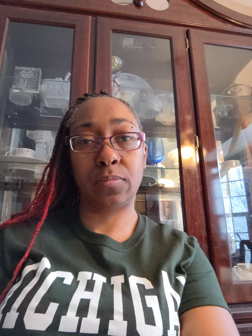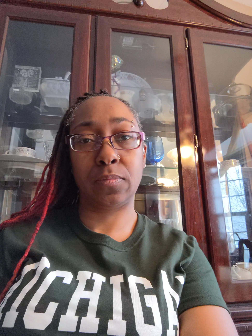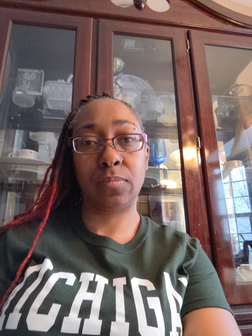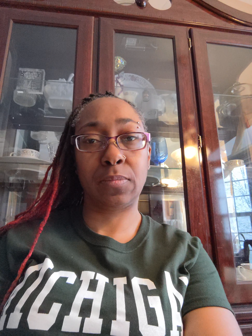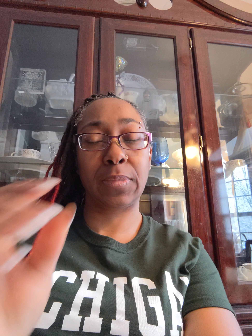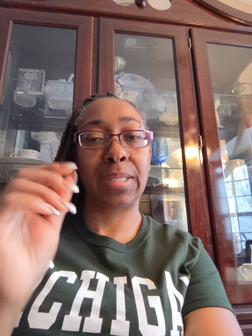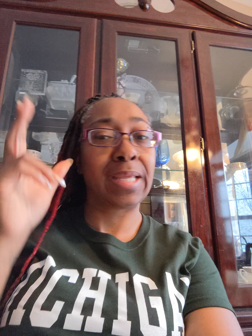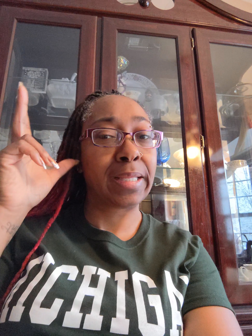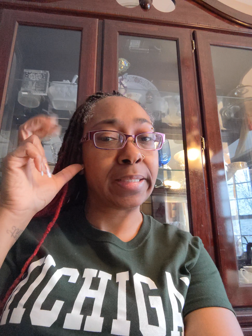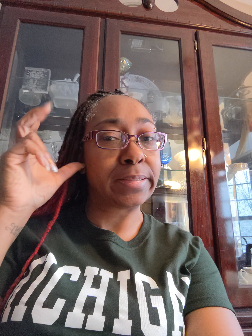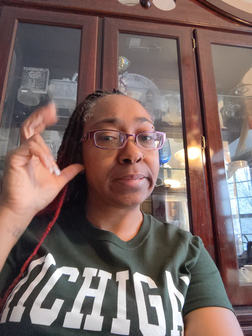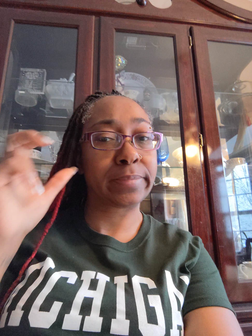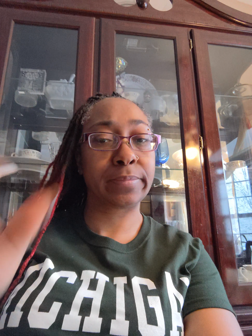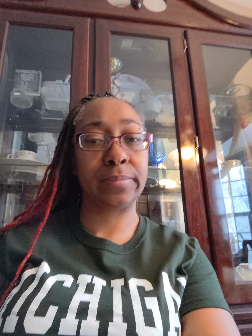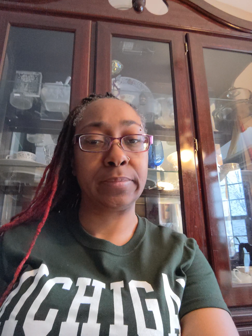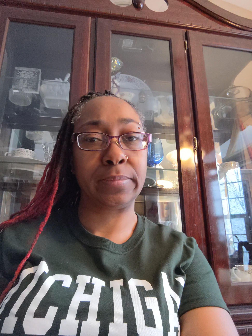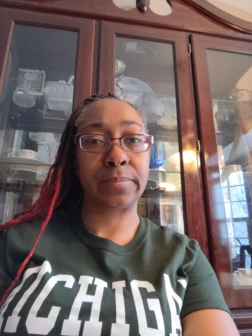hear